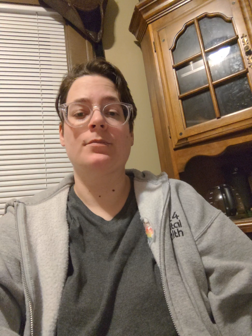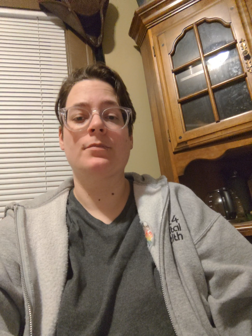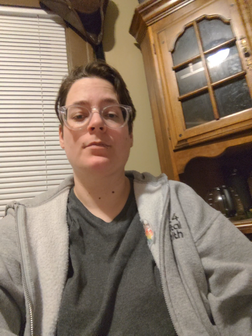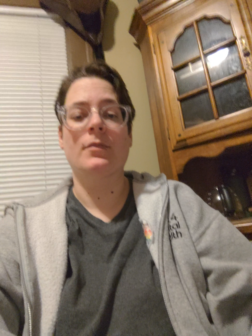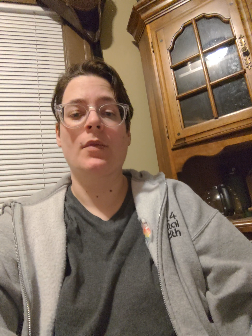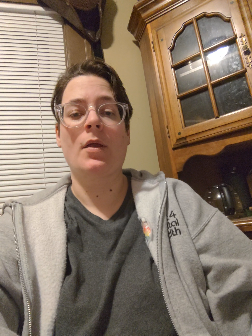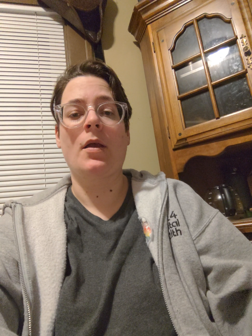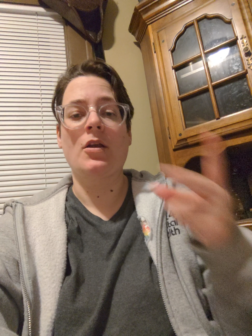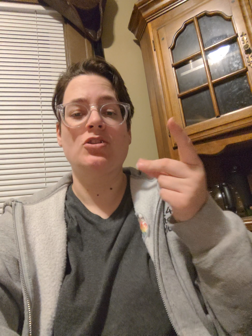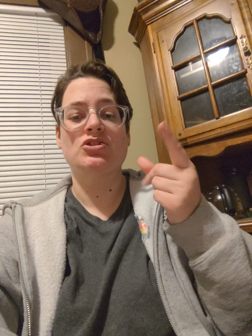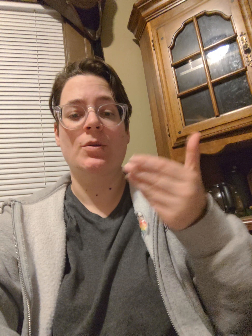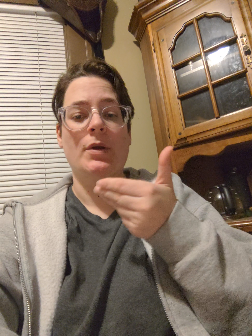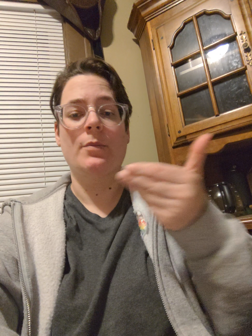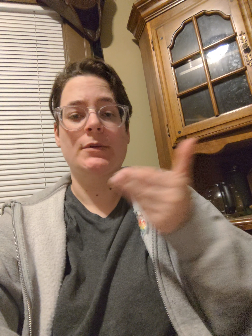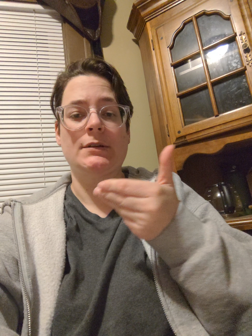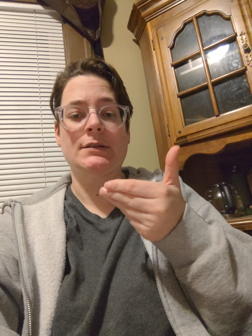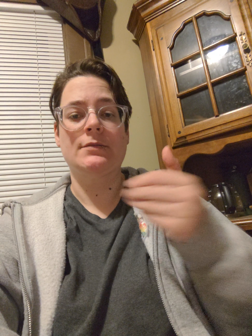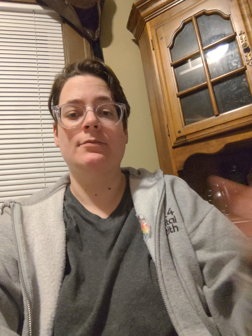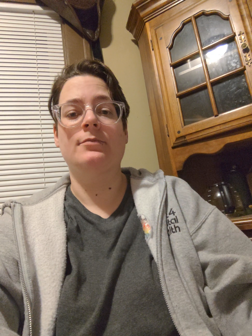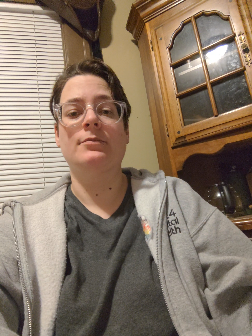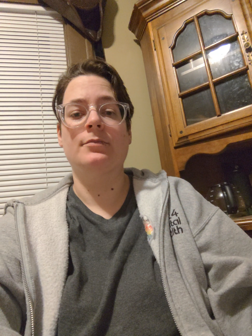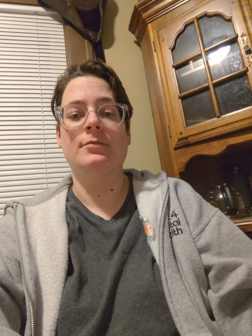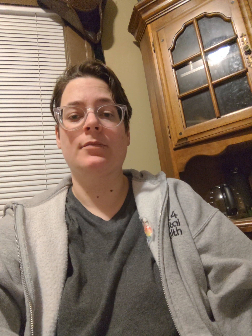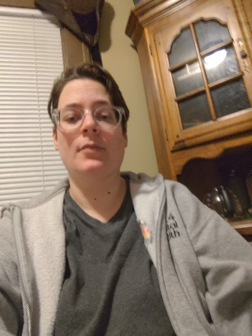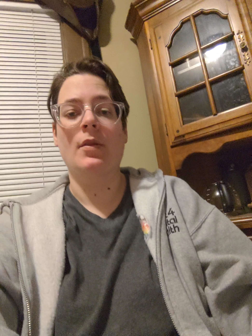puppy